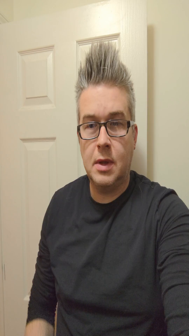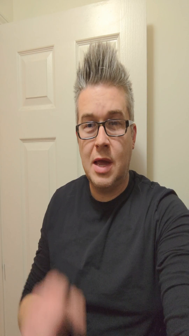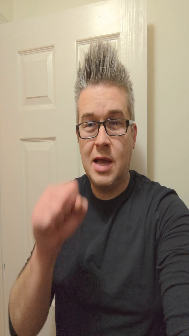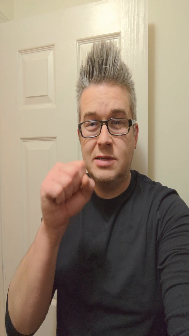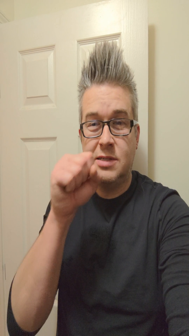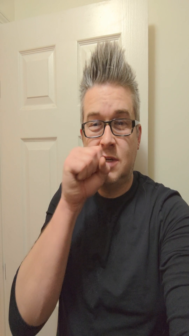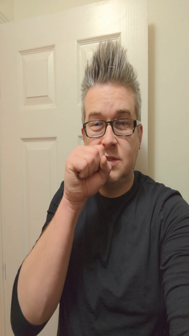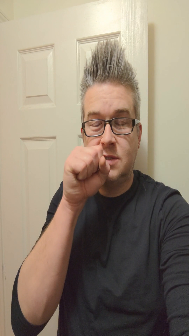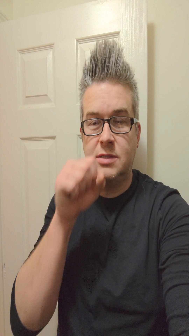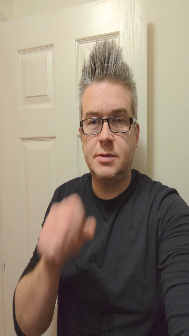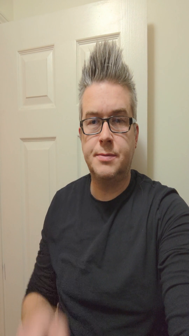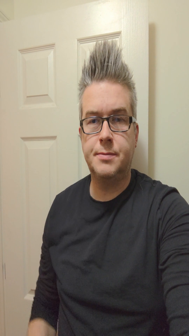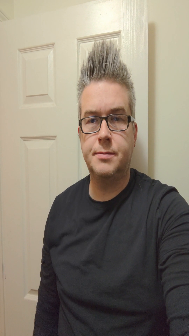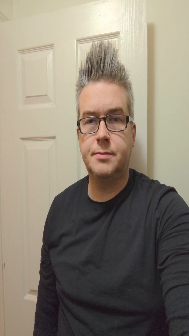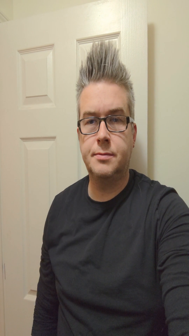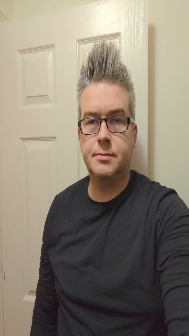carrot